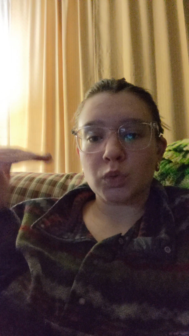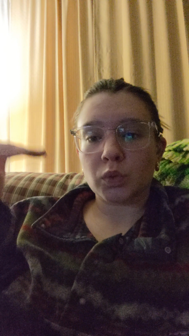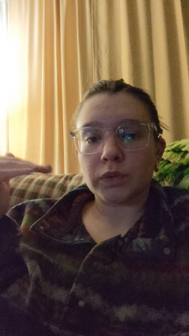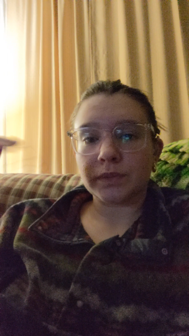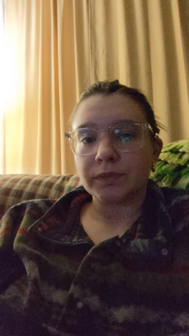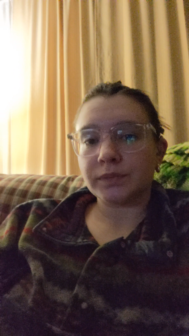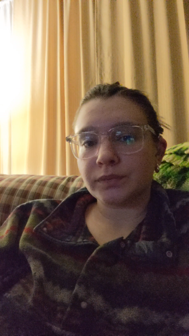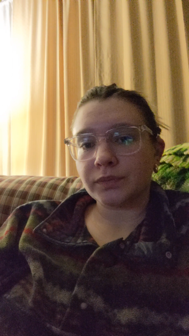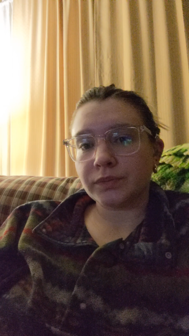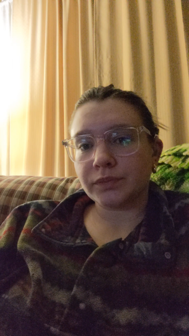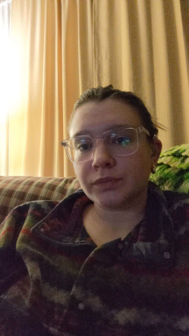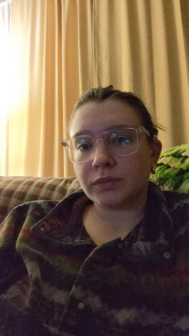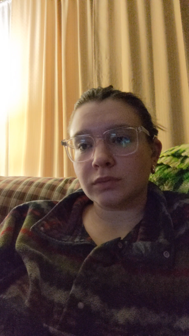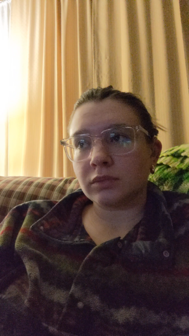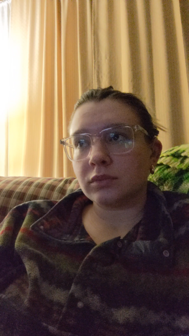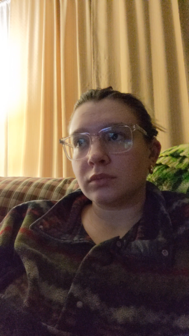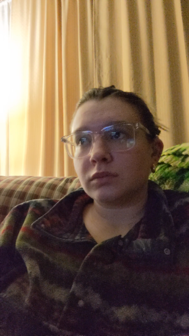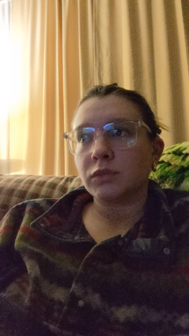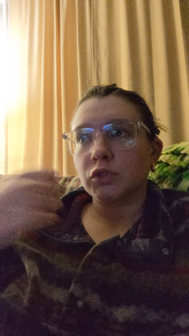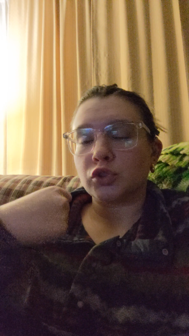drive